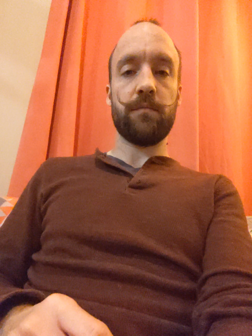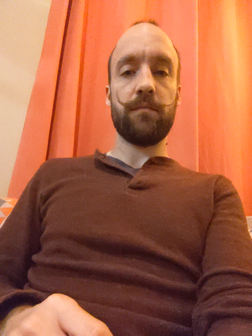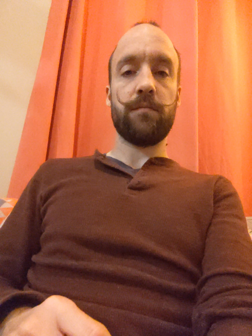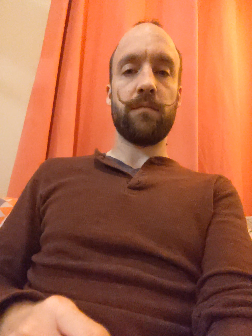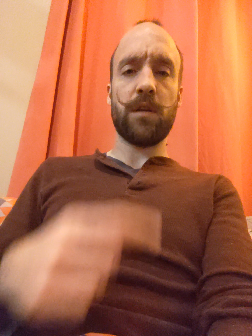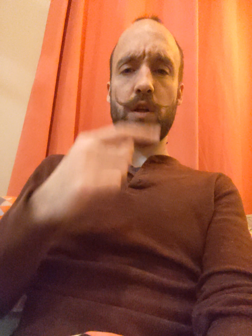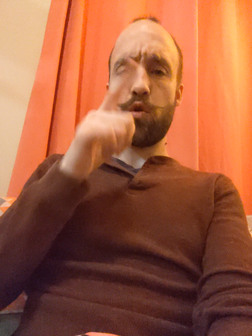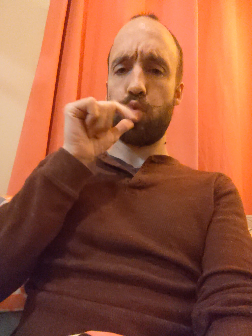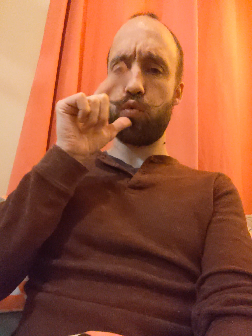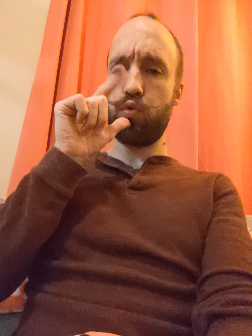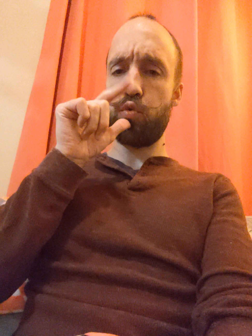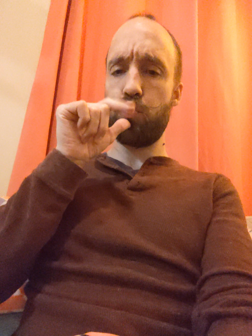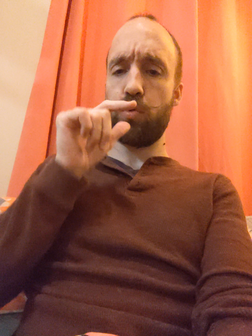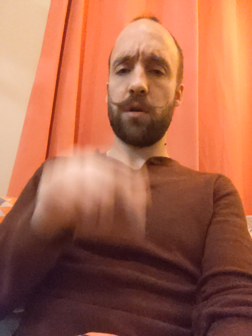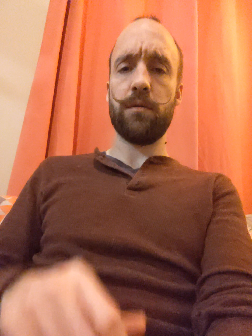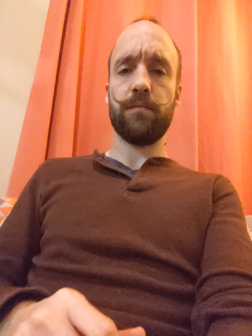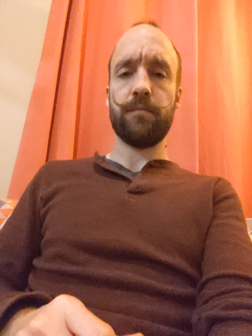who